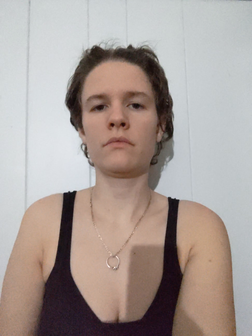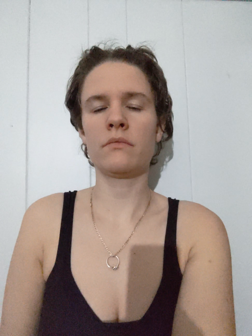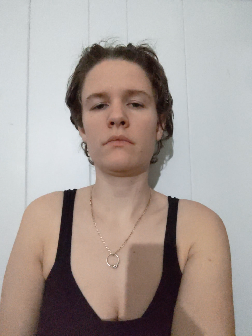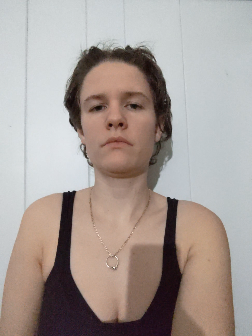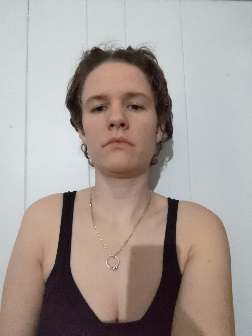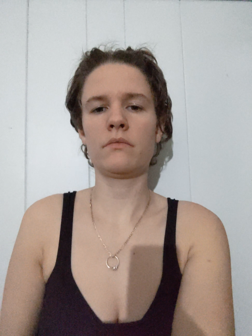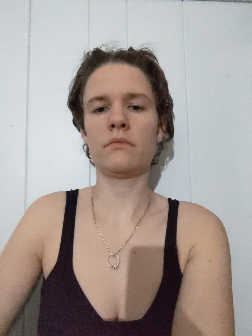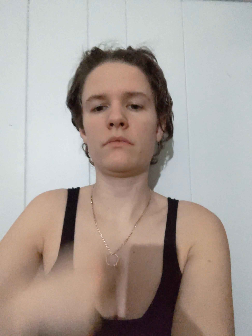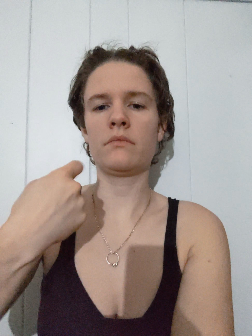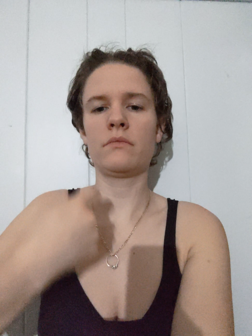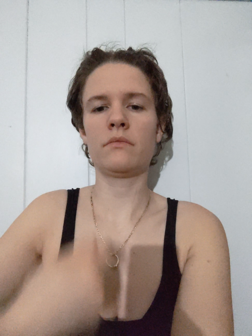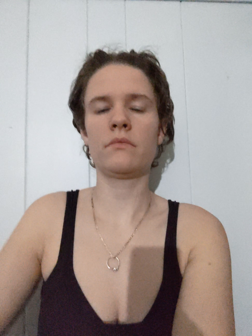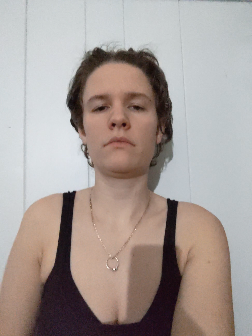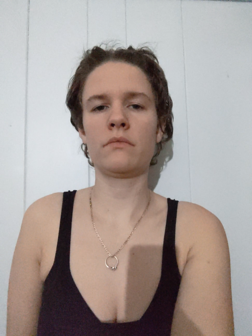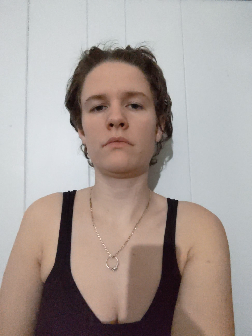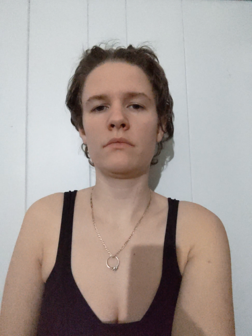zipper